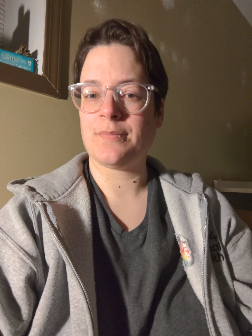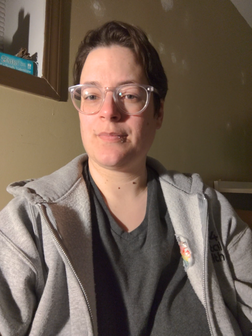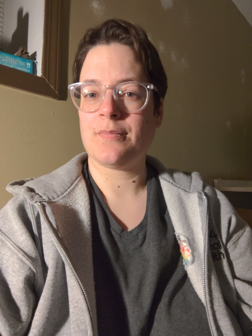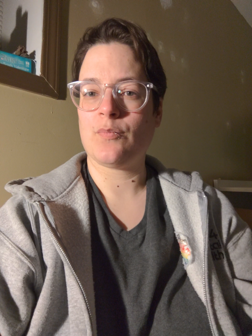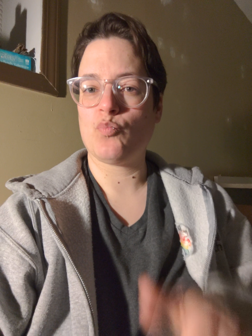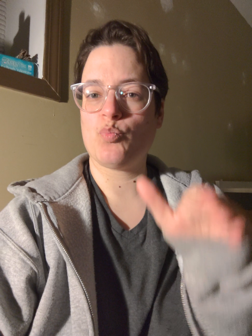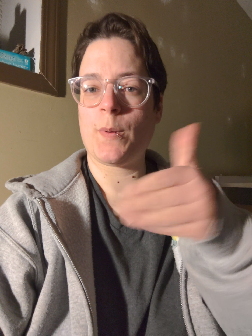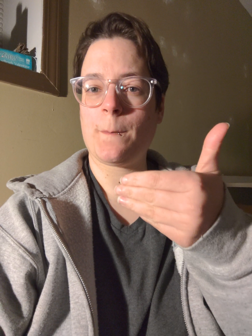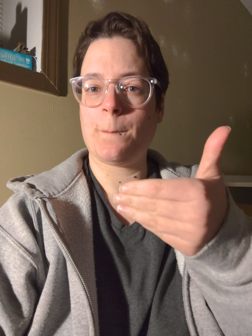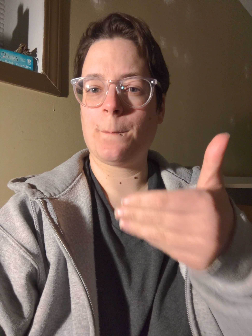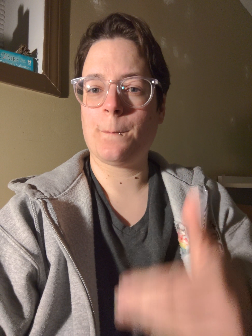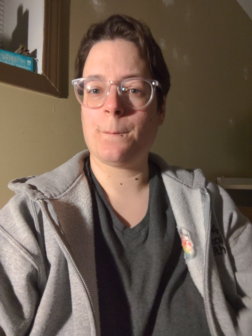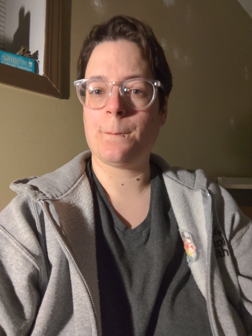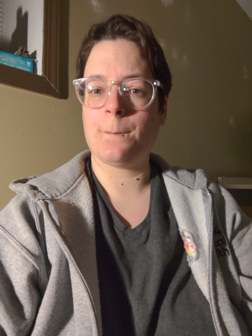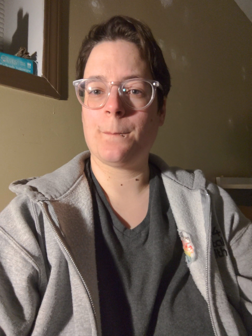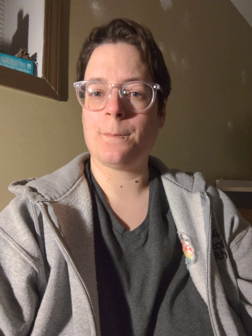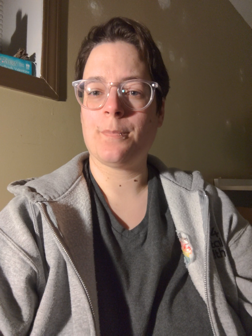room